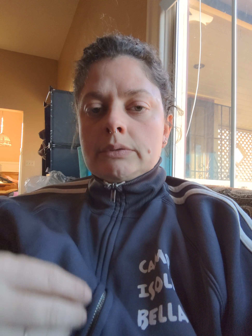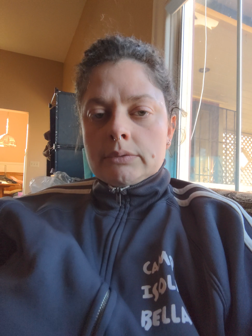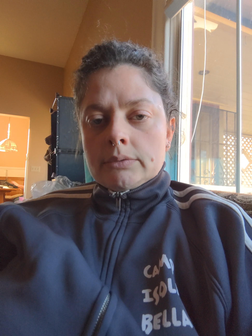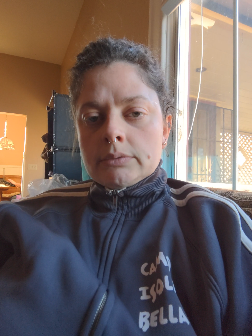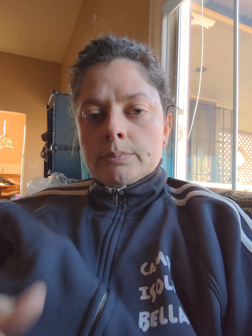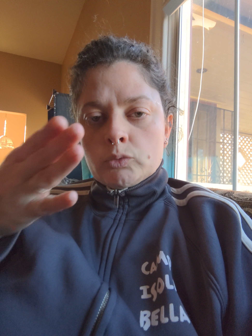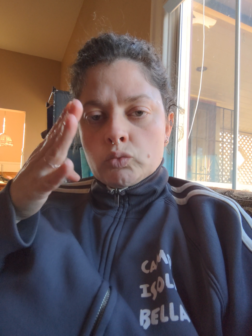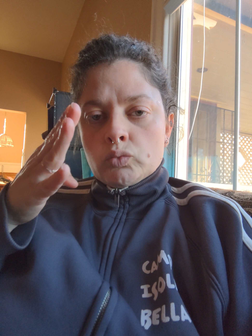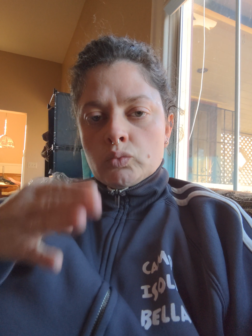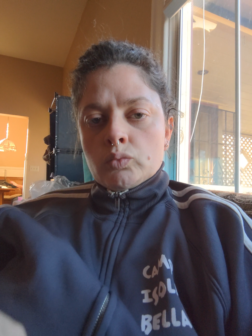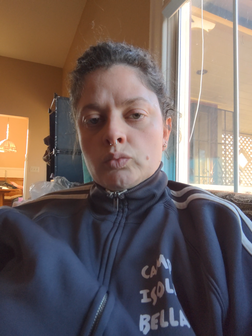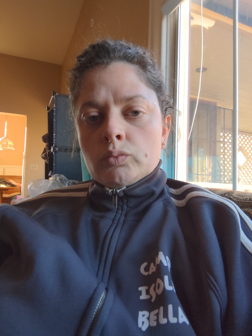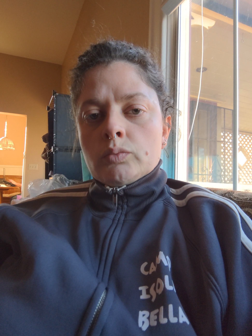blue